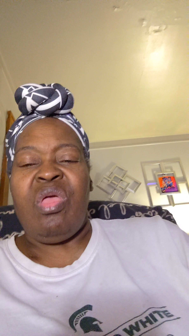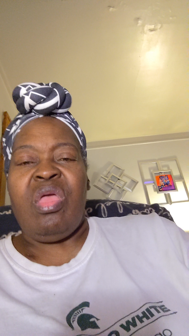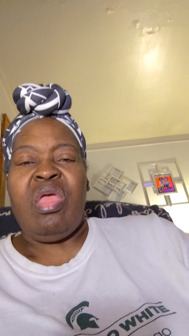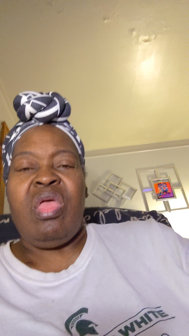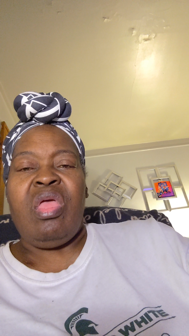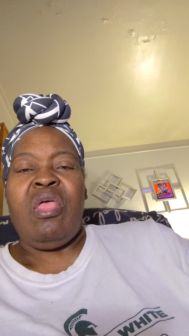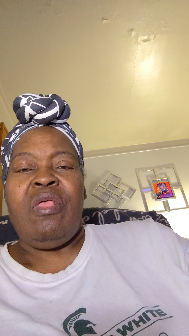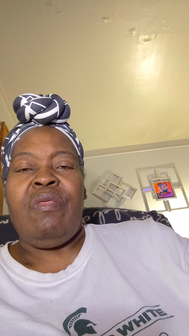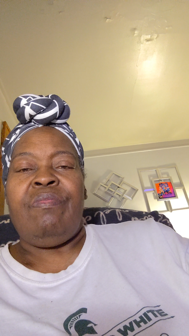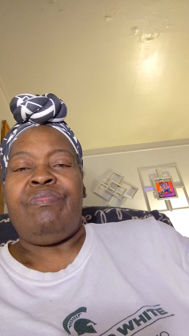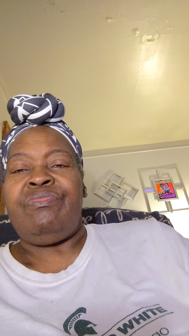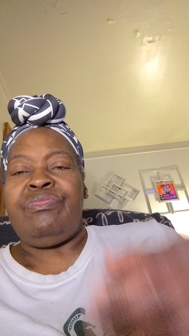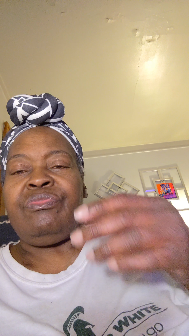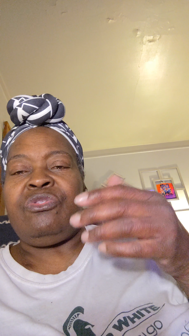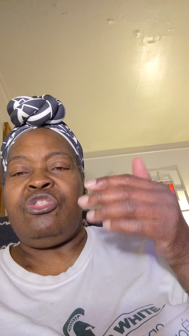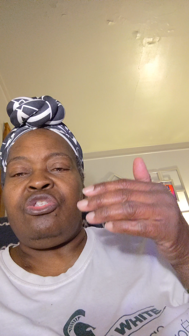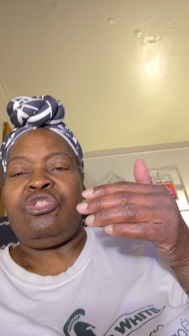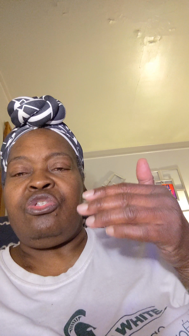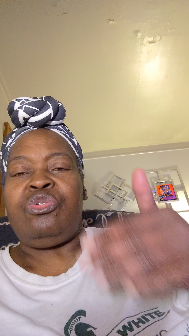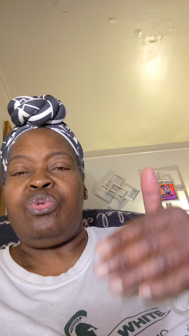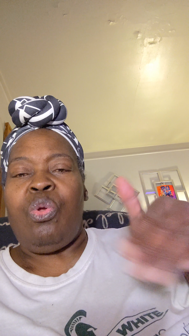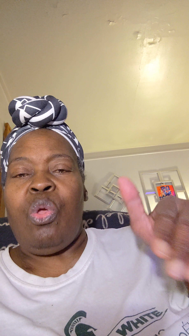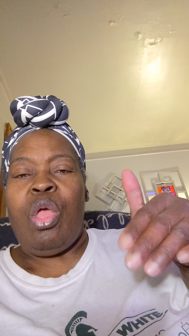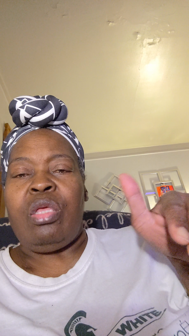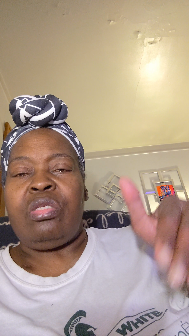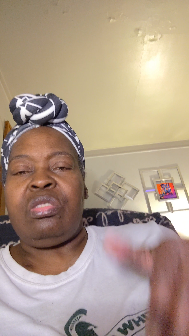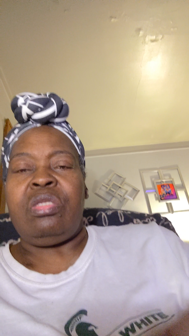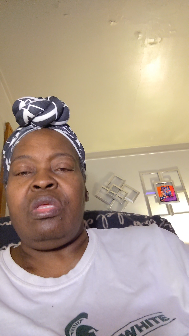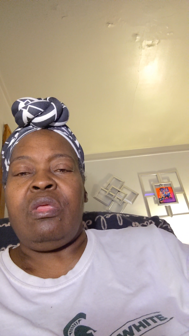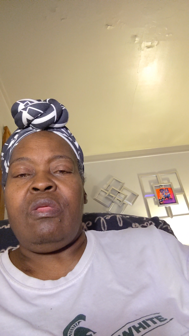shorts